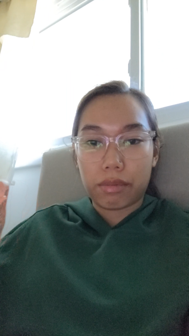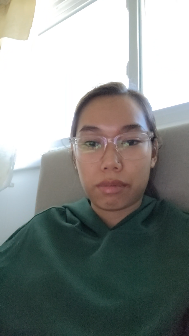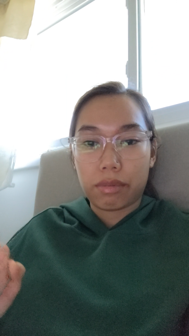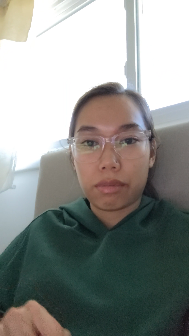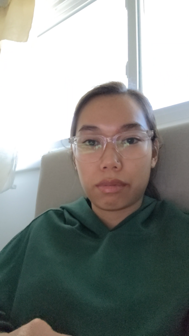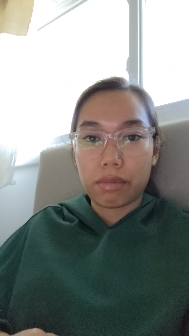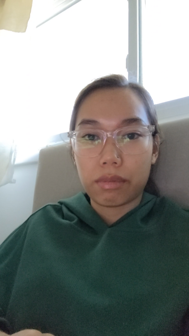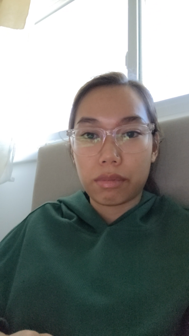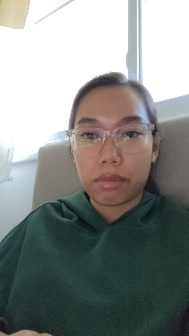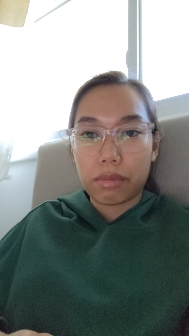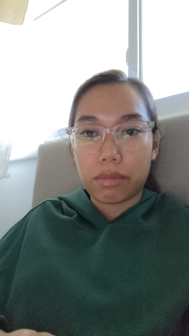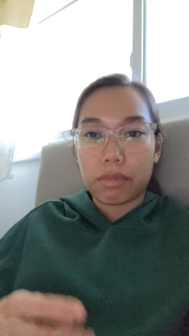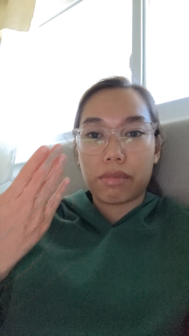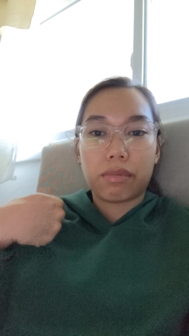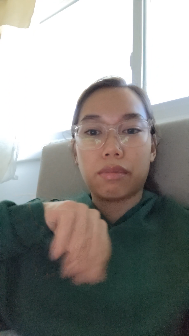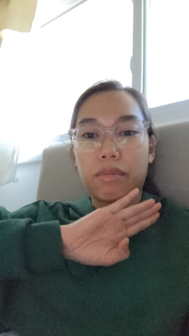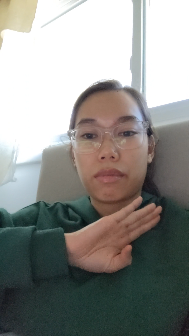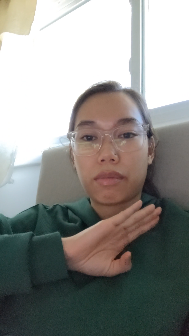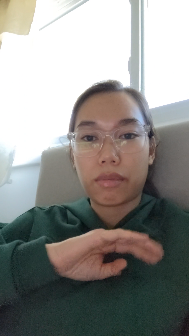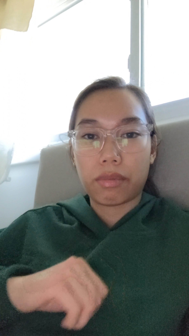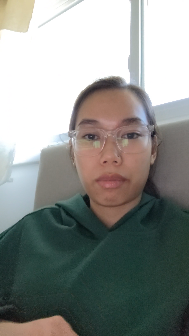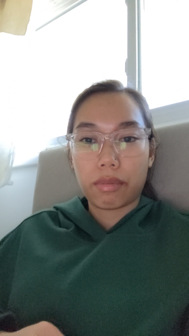scarf